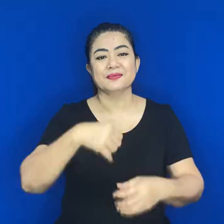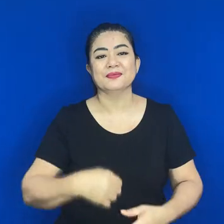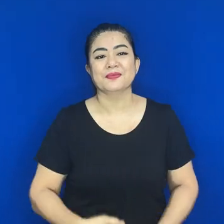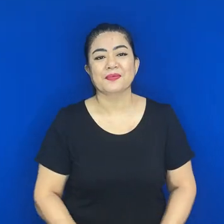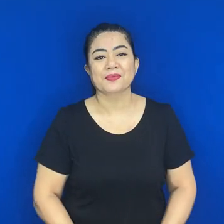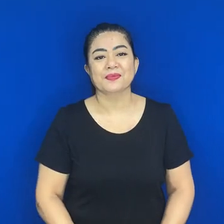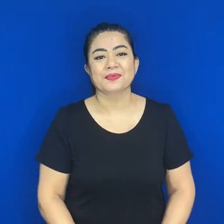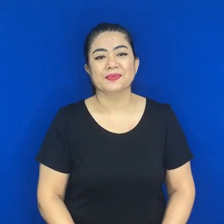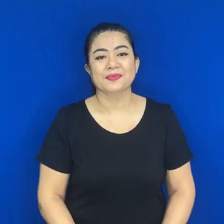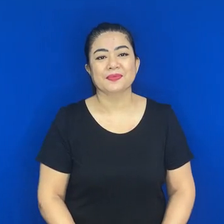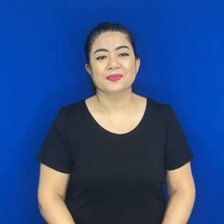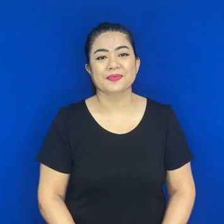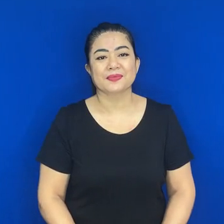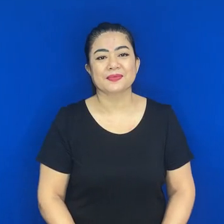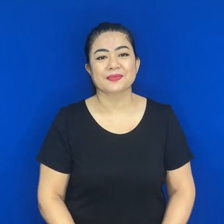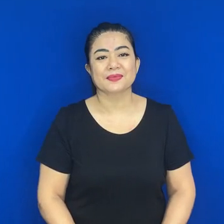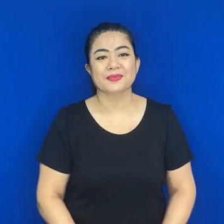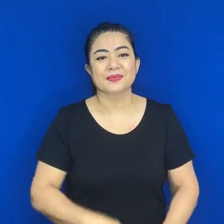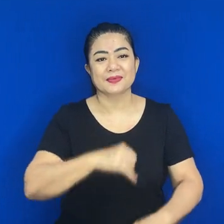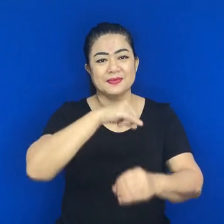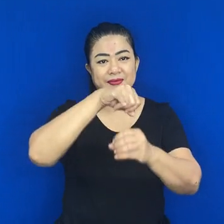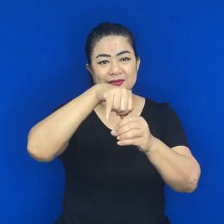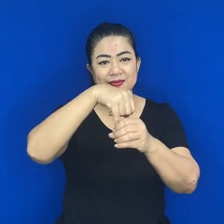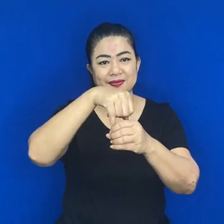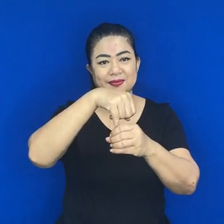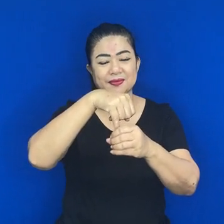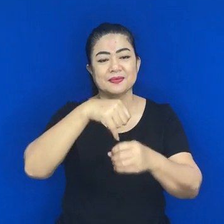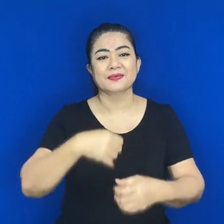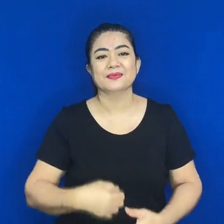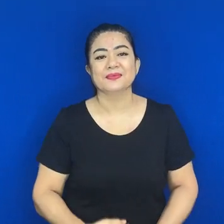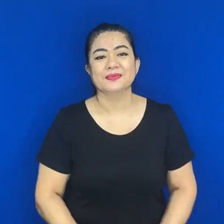juice